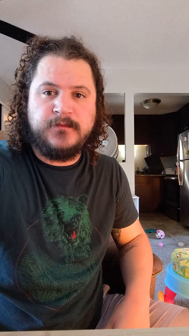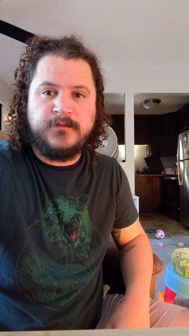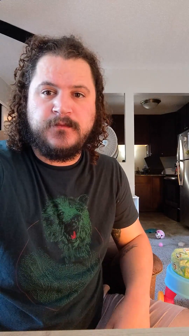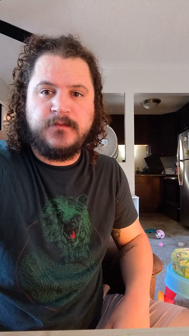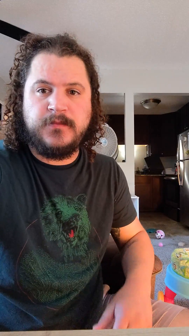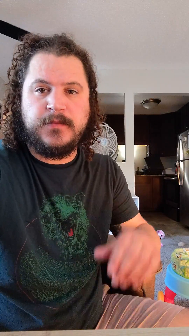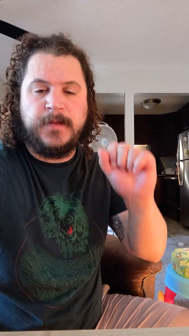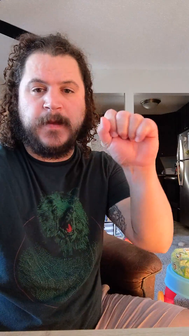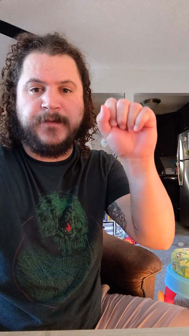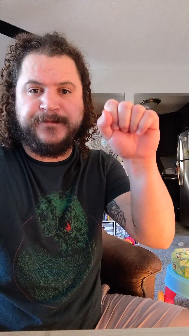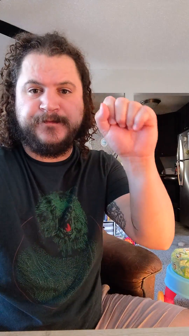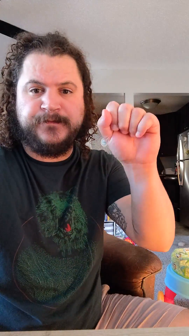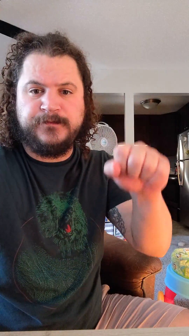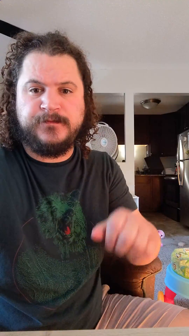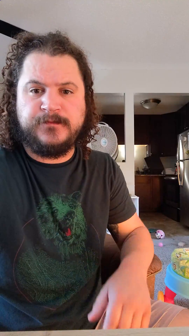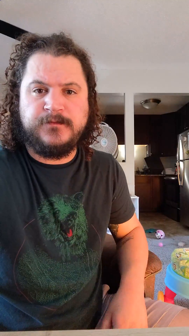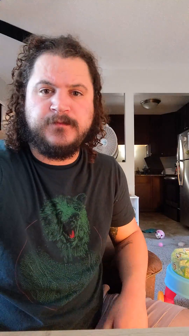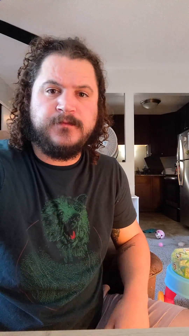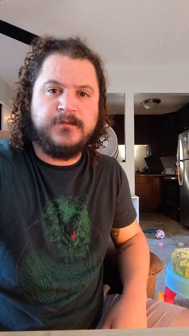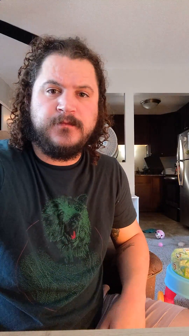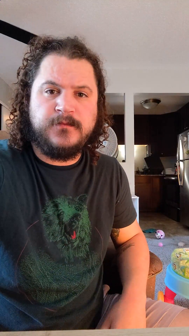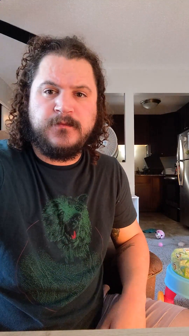knock